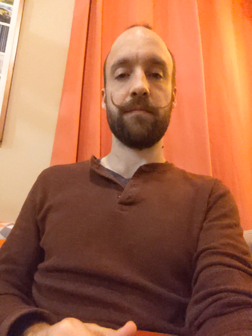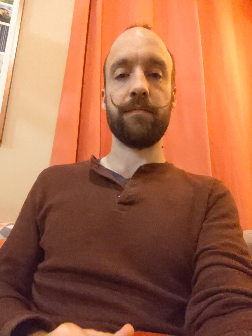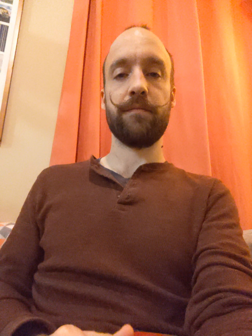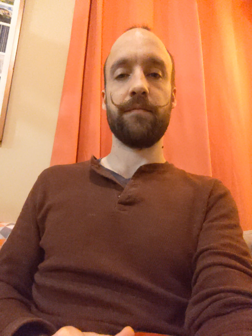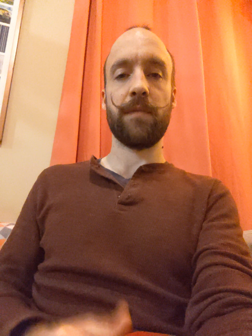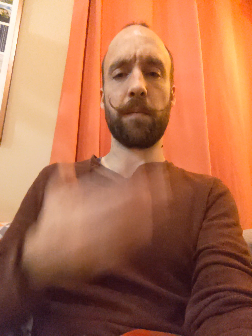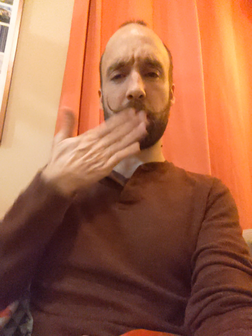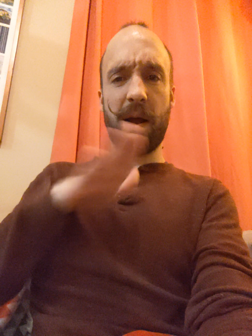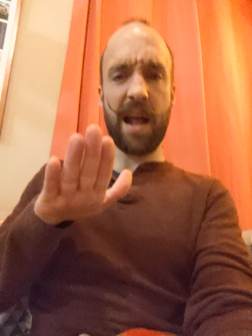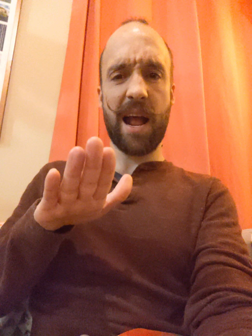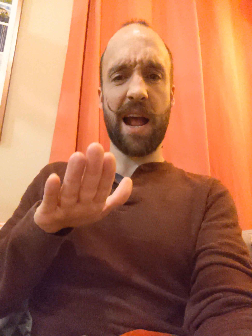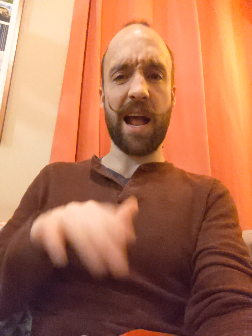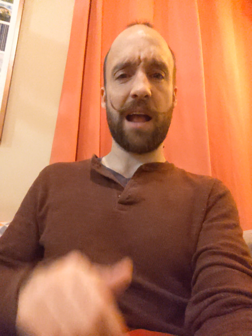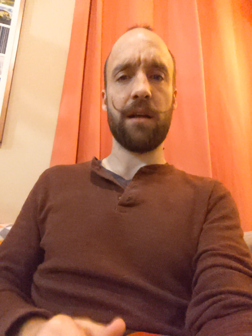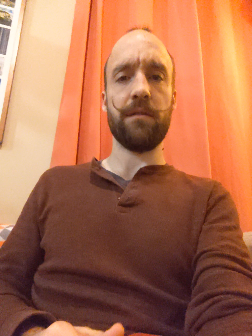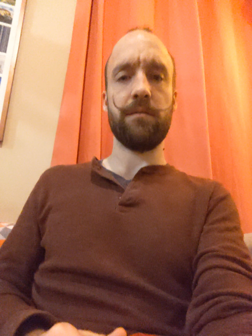bad